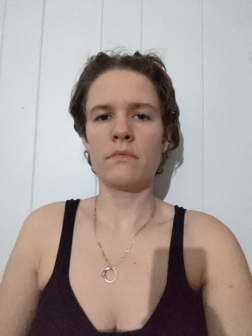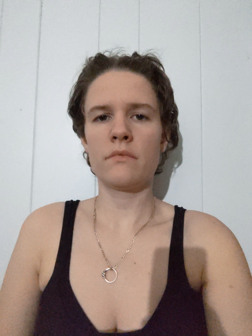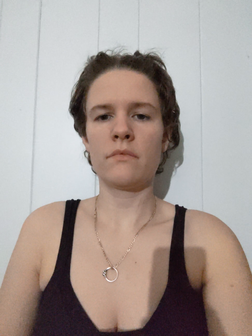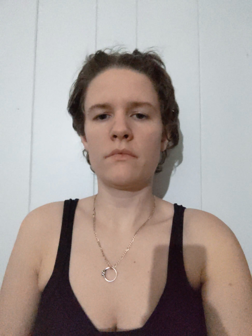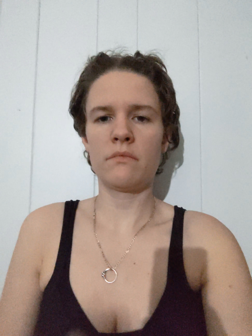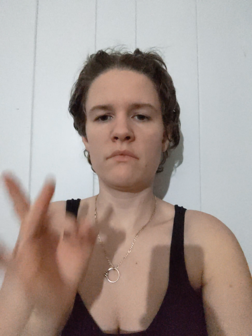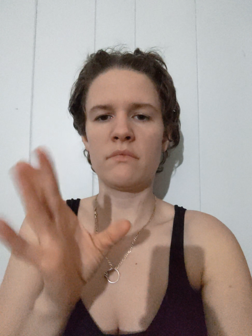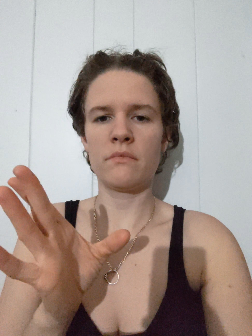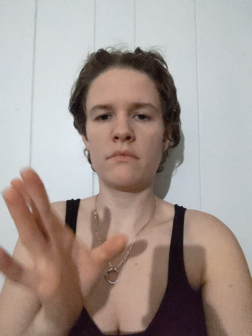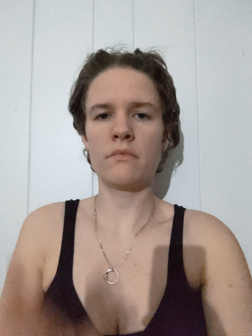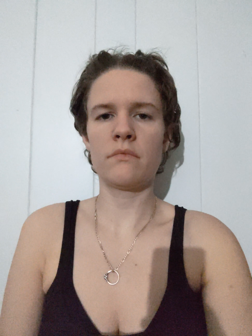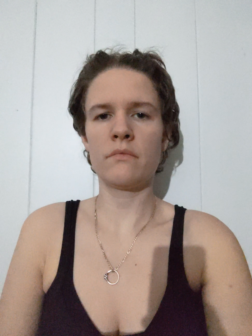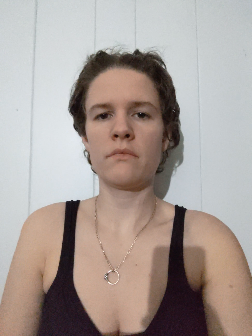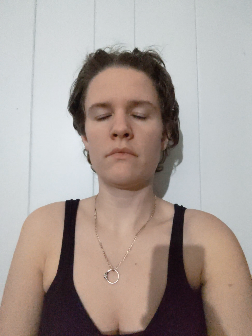yucky